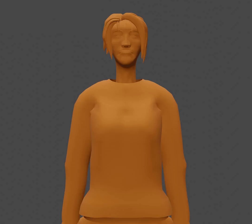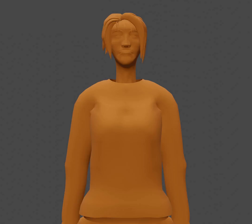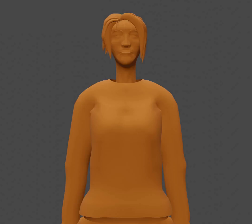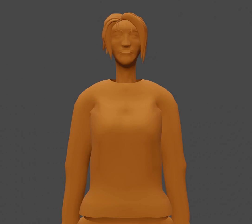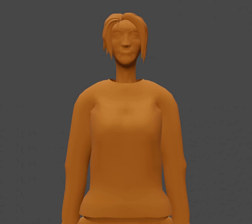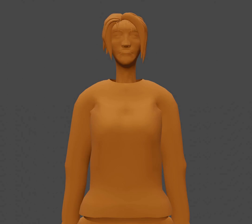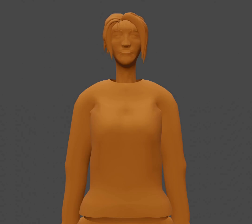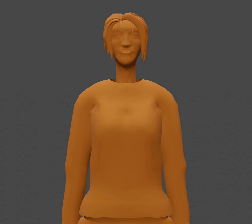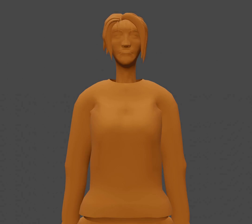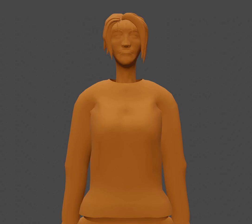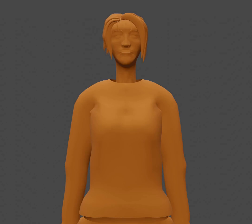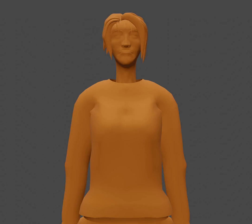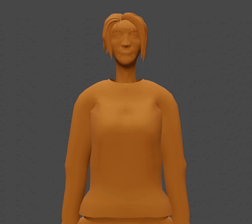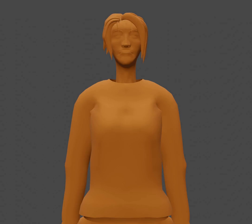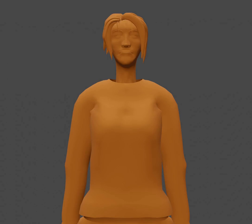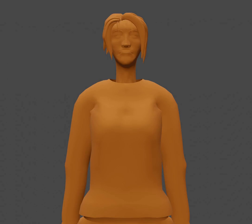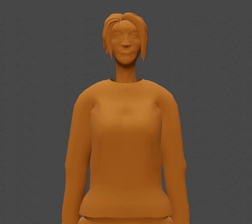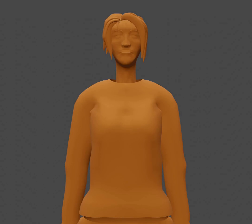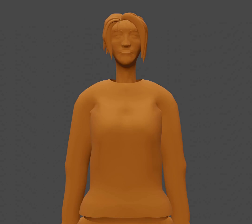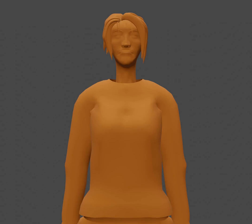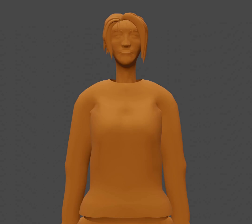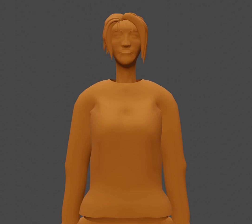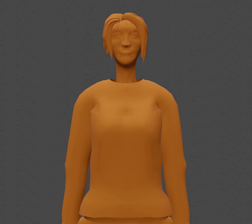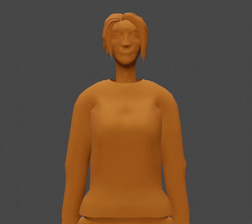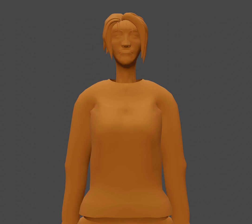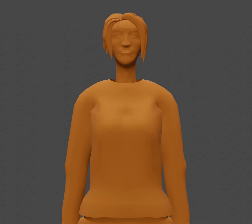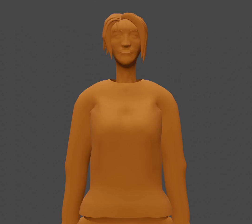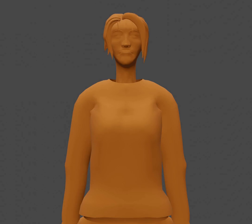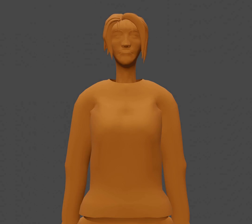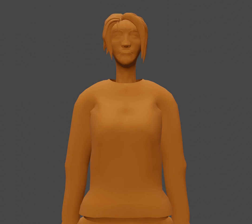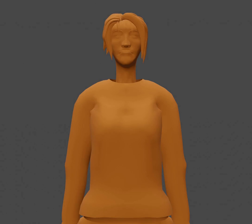Austrian